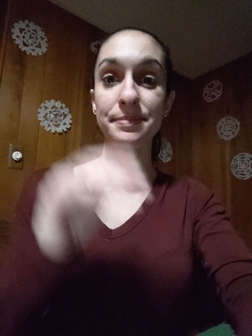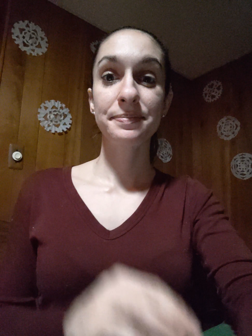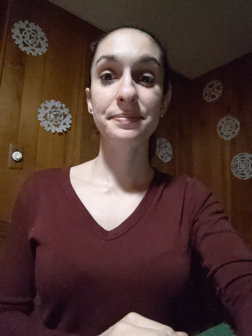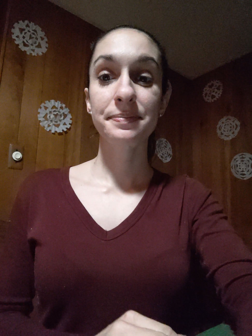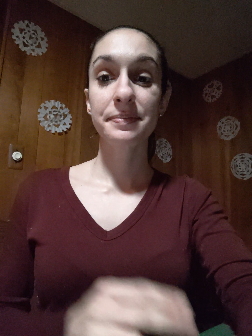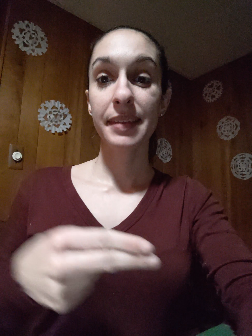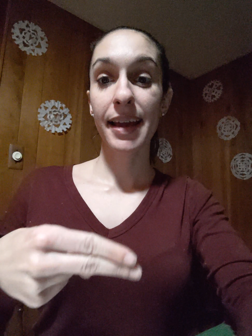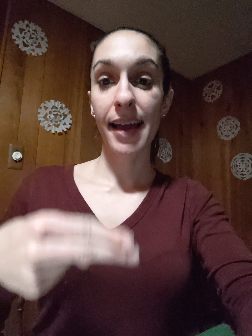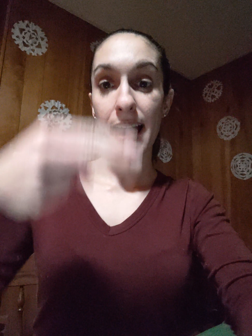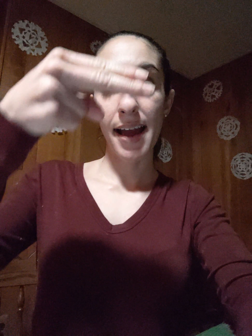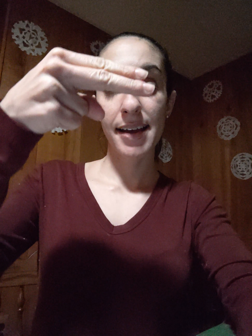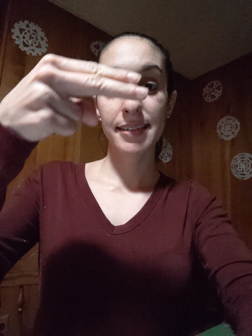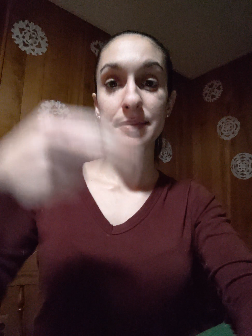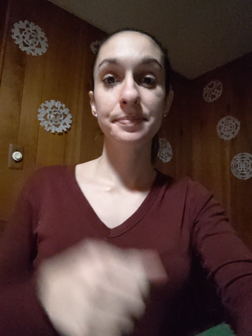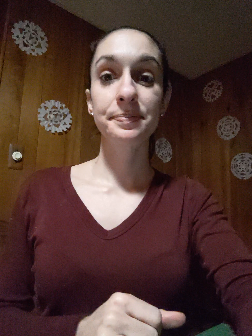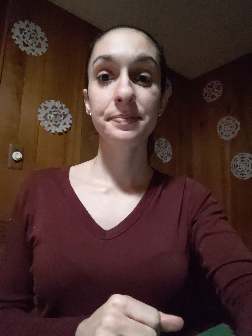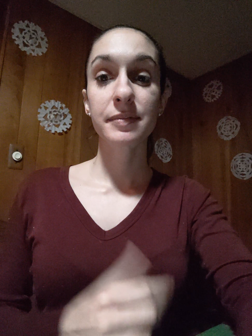high